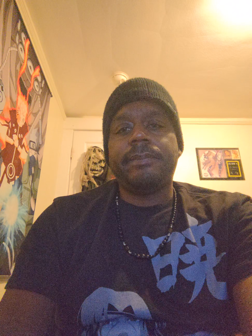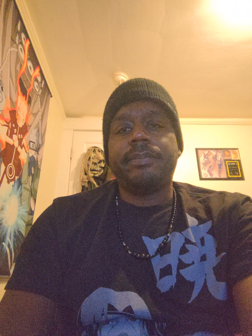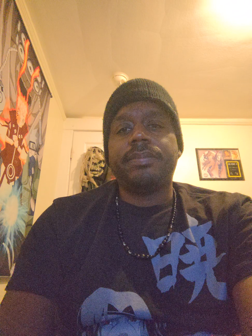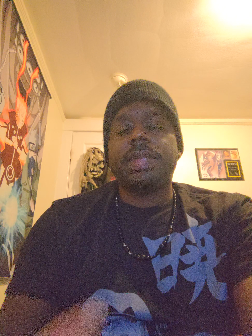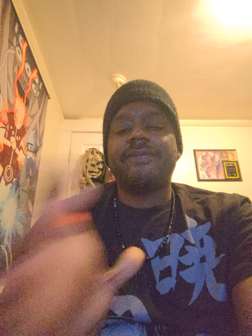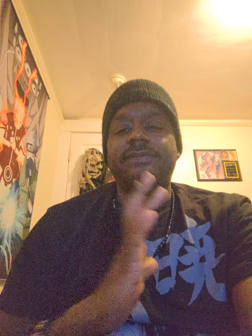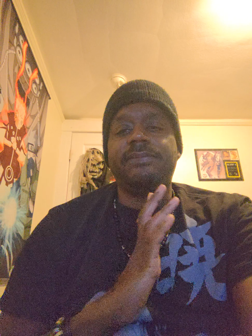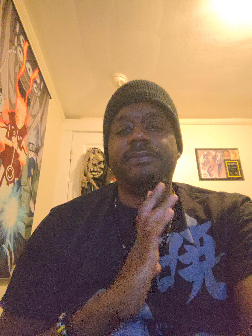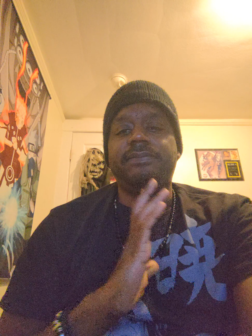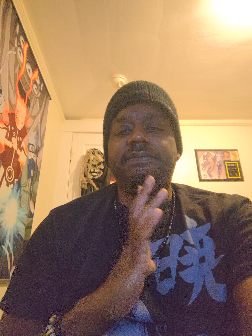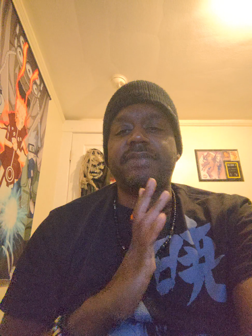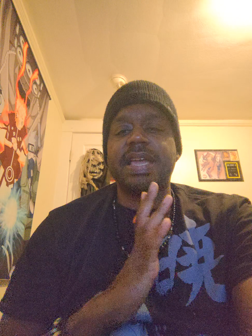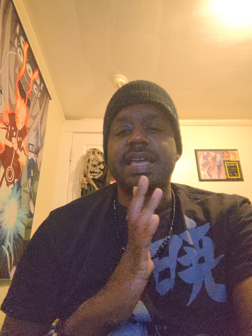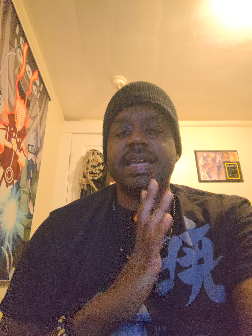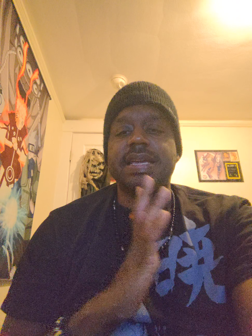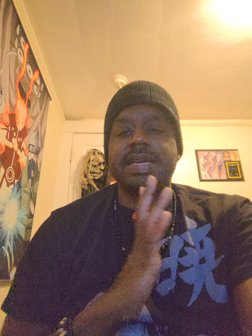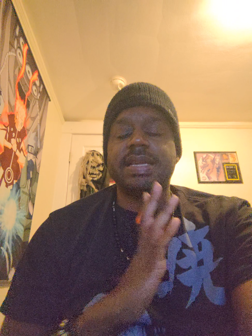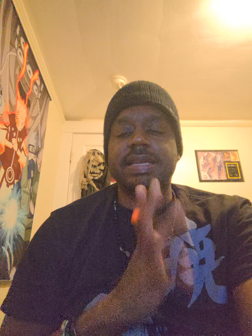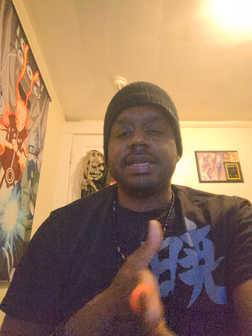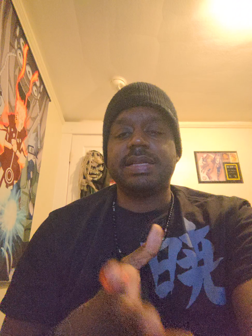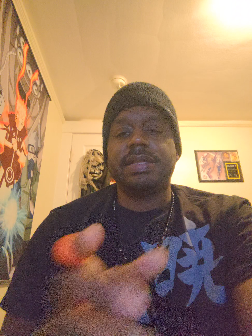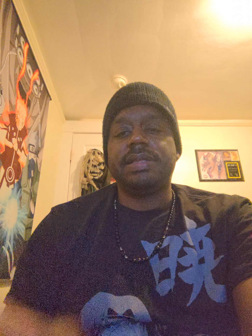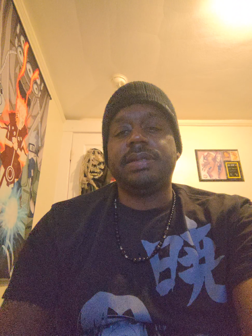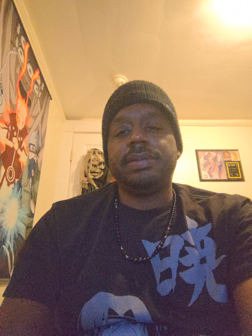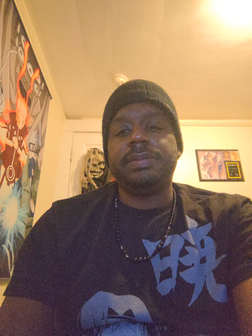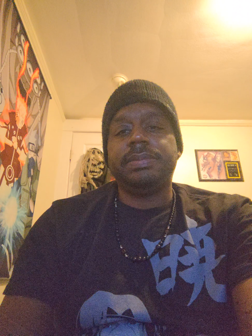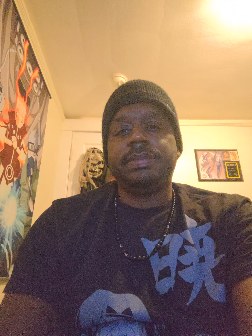fine